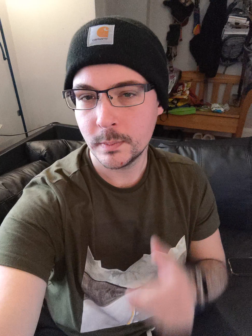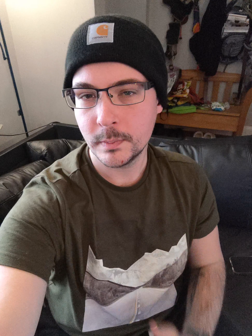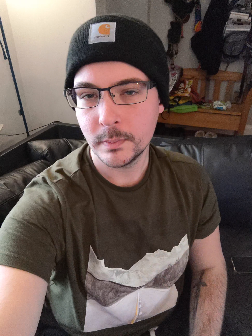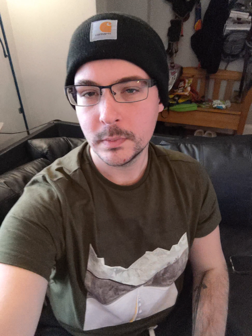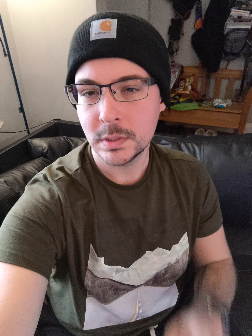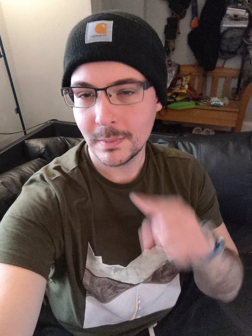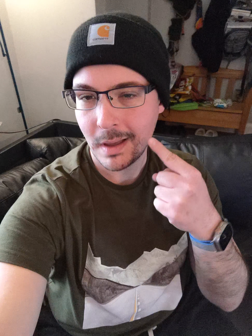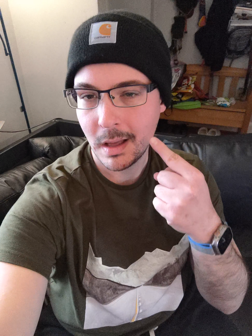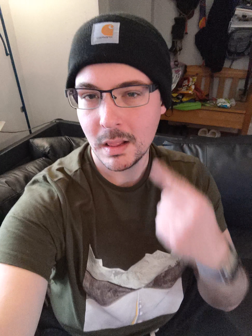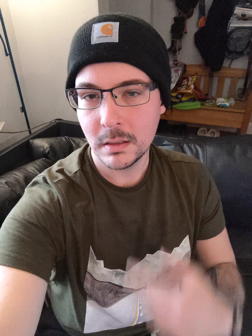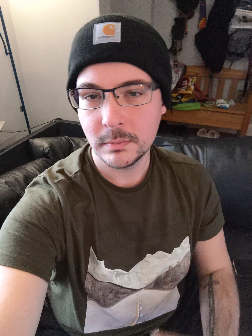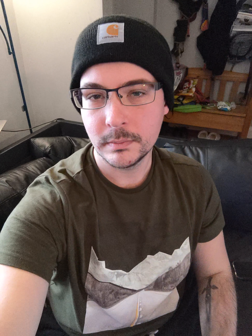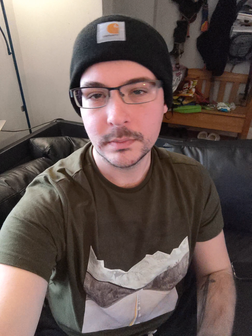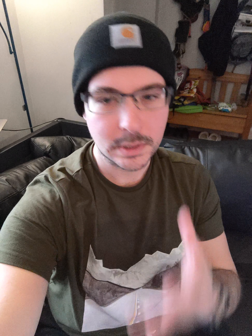smile